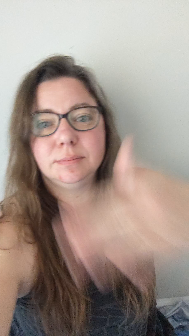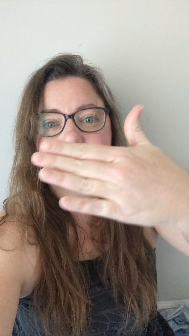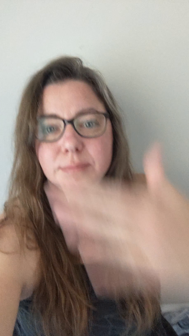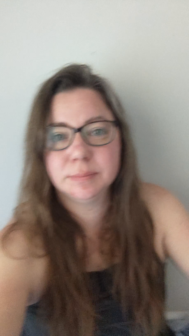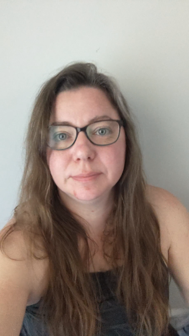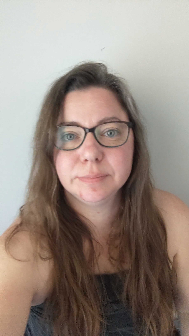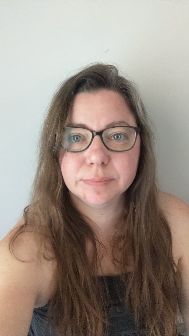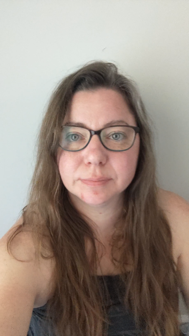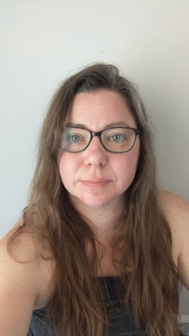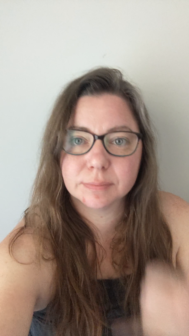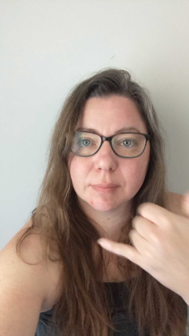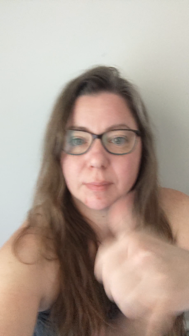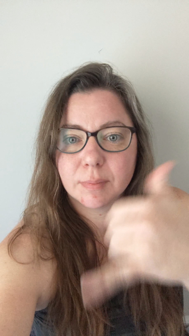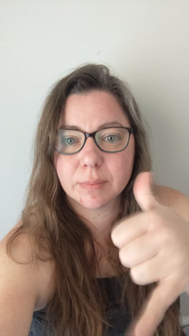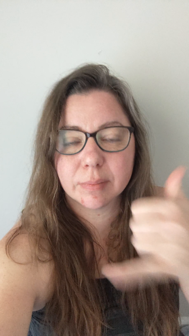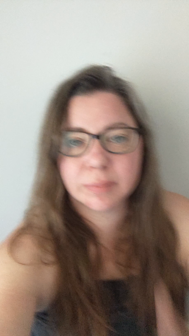play